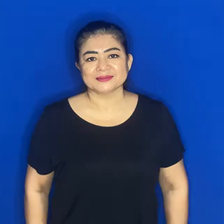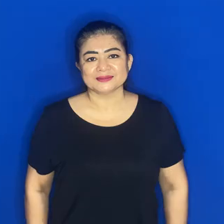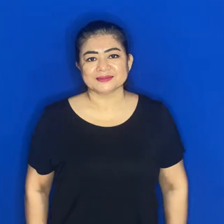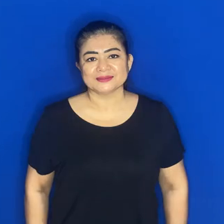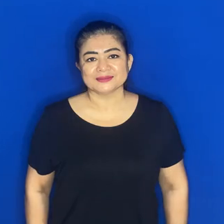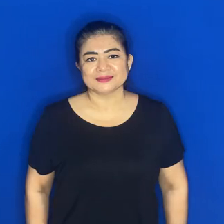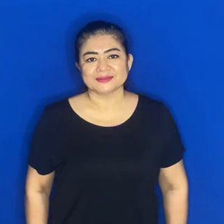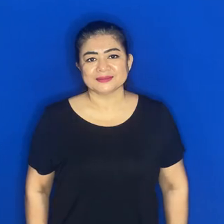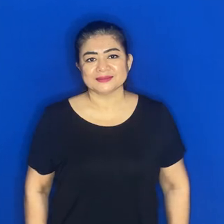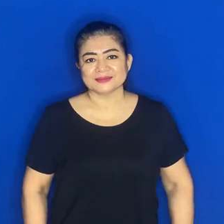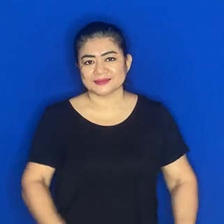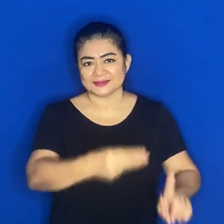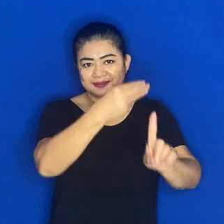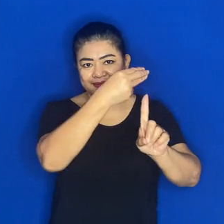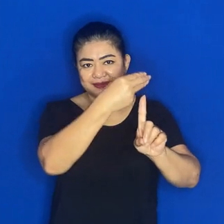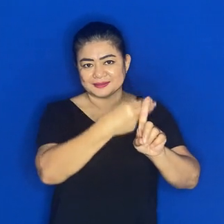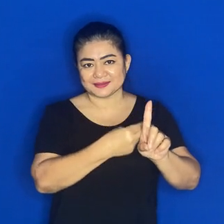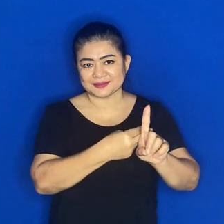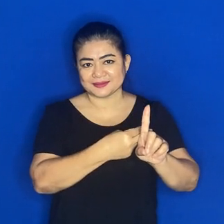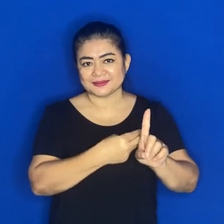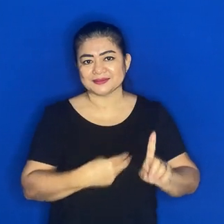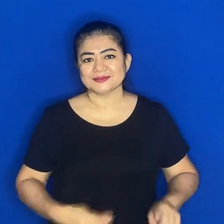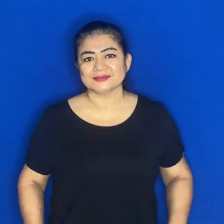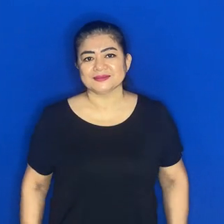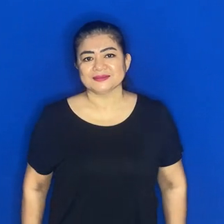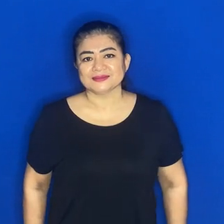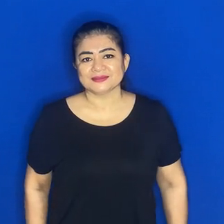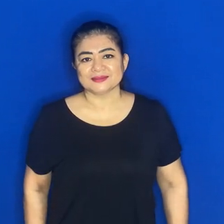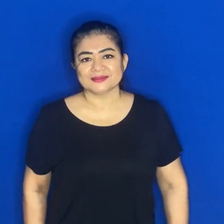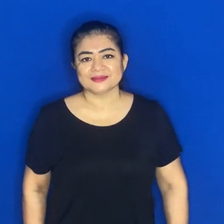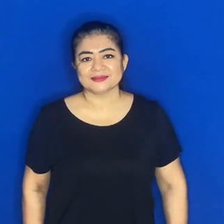march